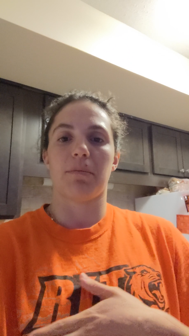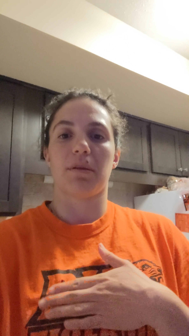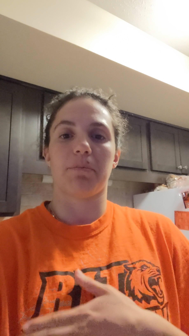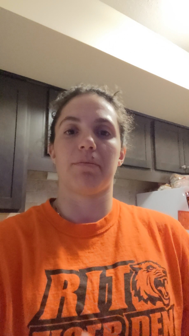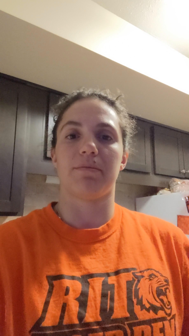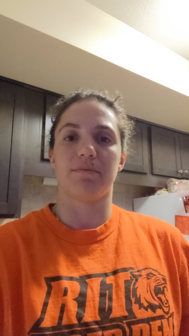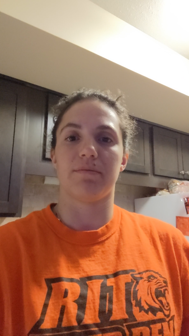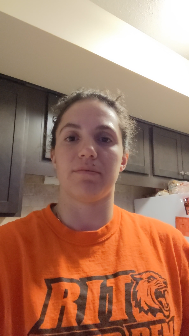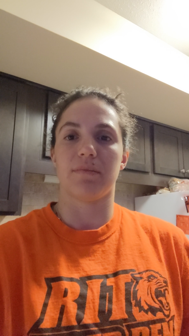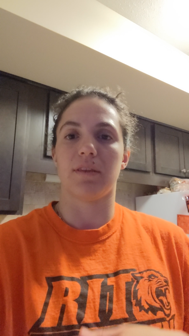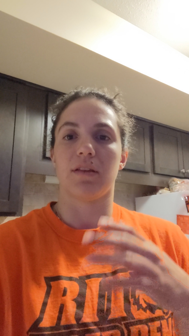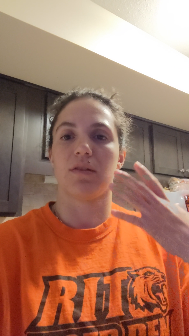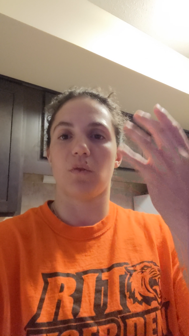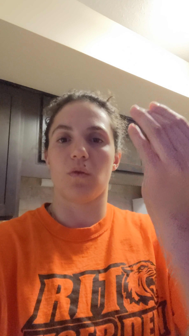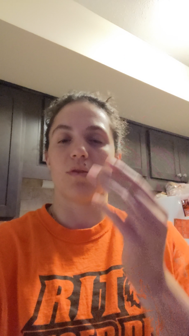going to